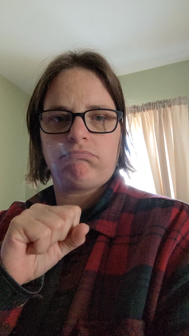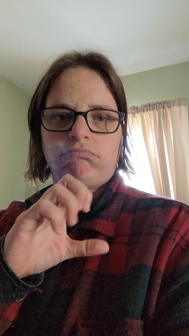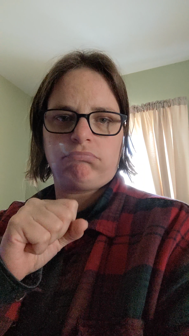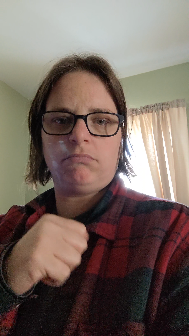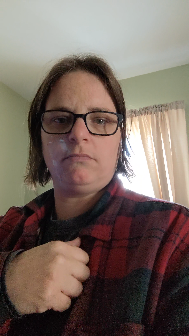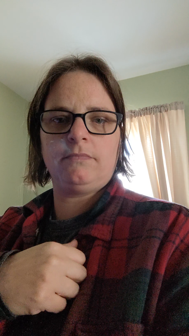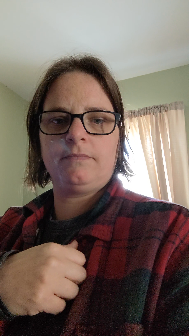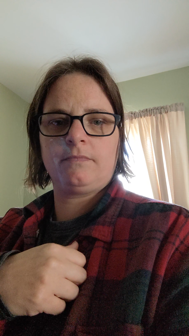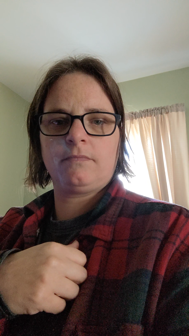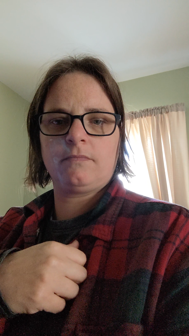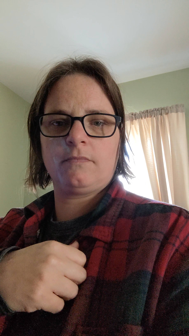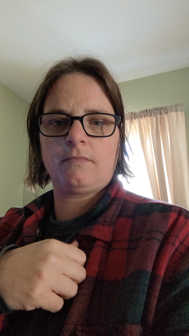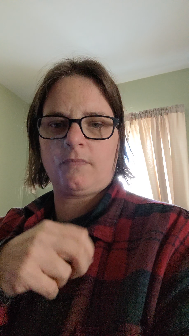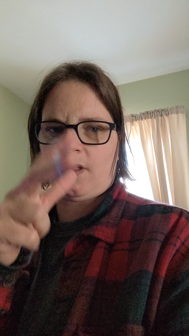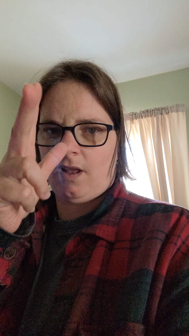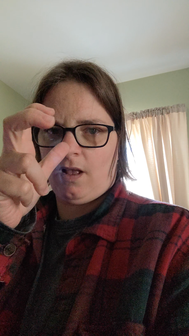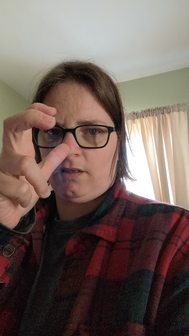ant